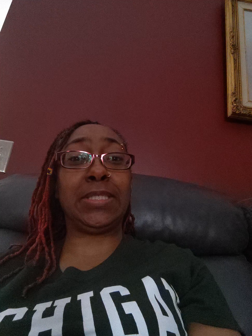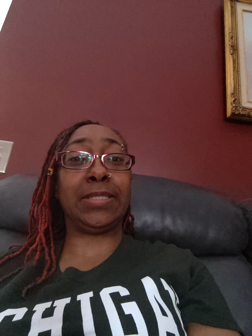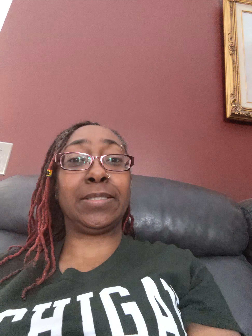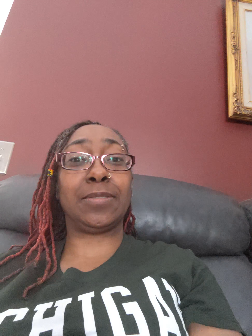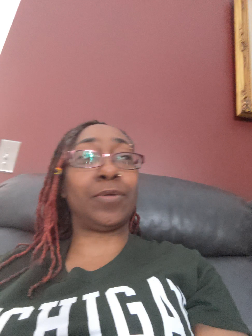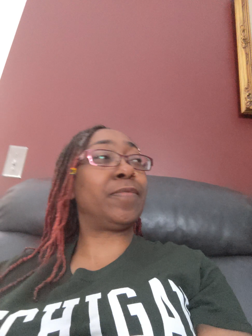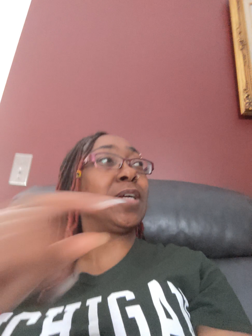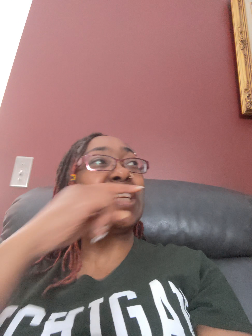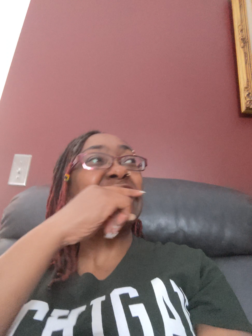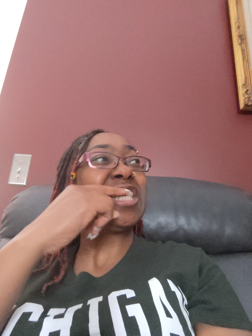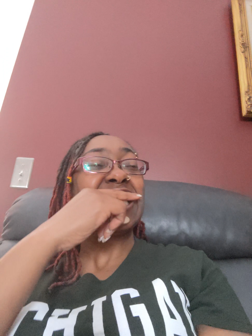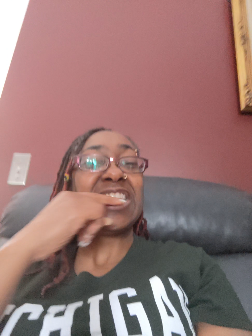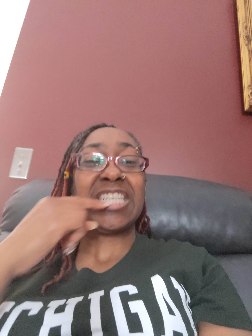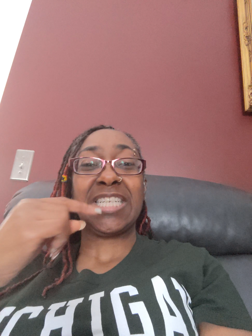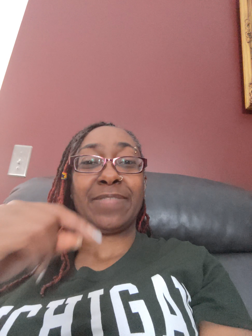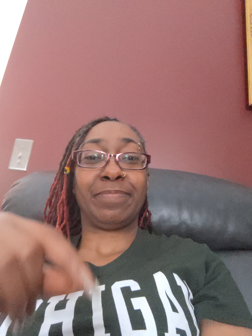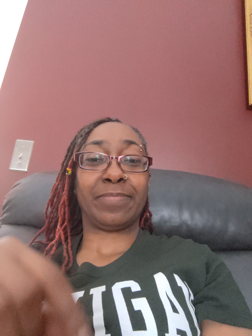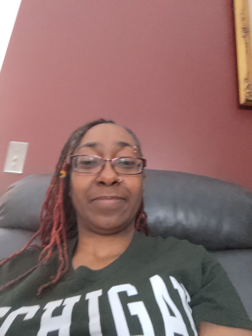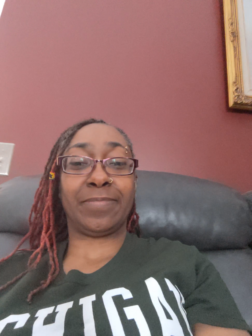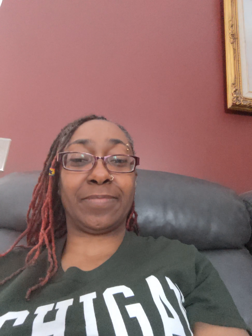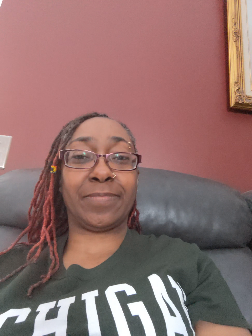toothbrush